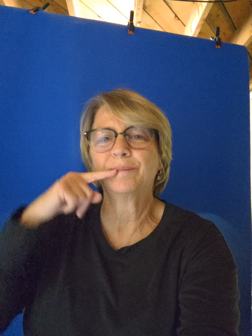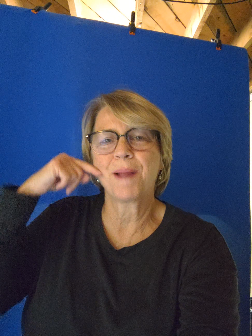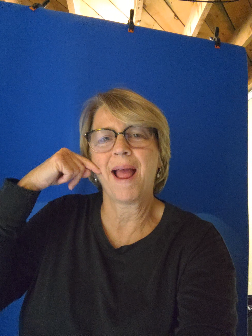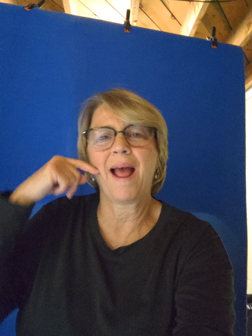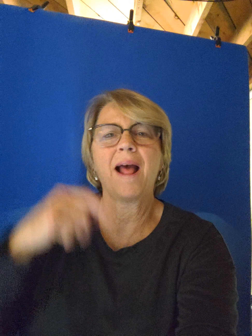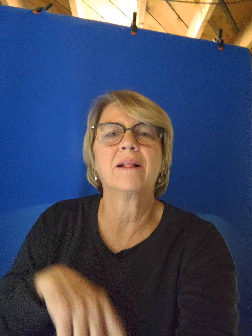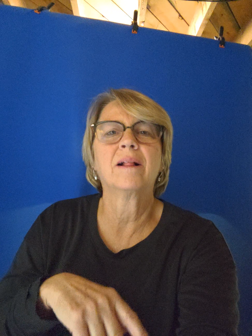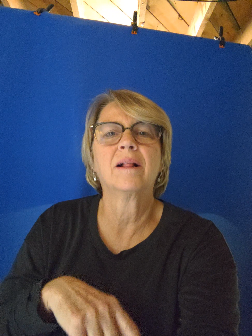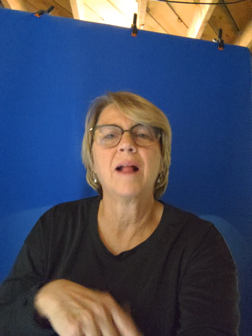smile